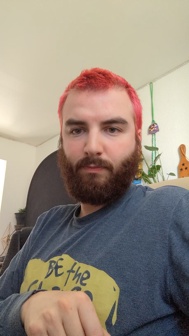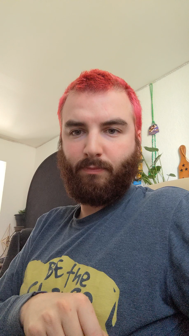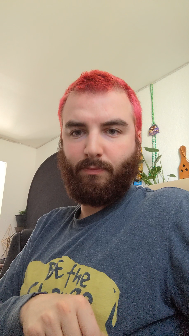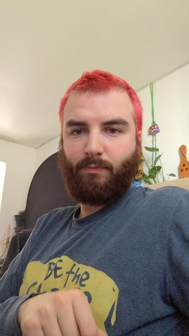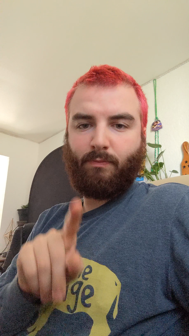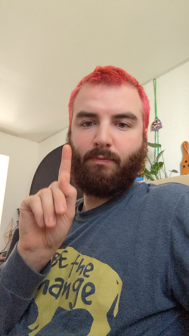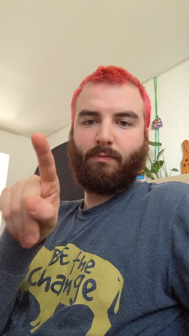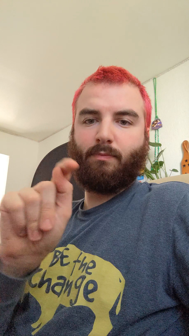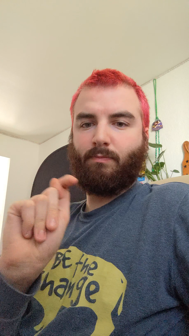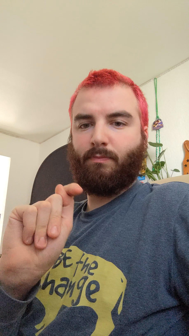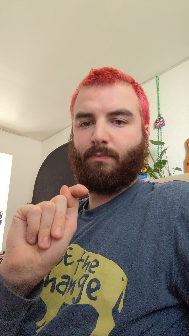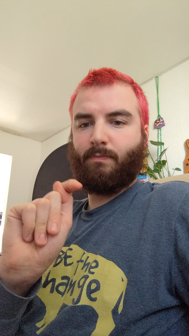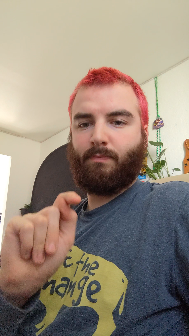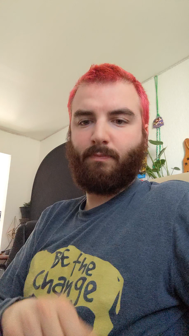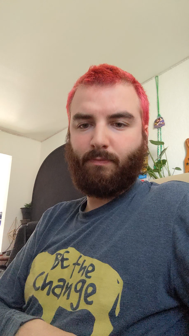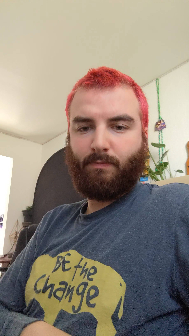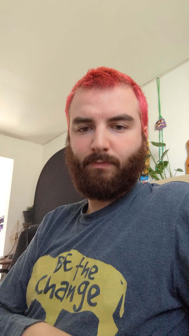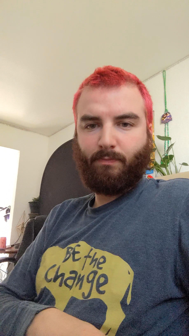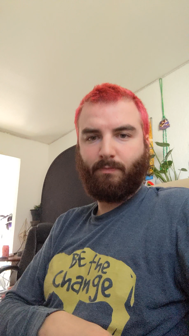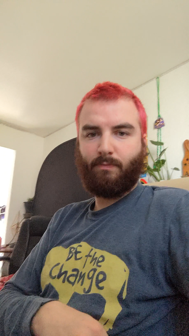go potty